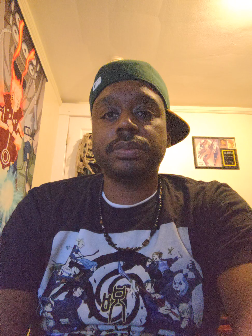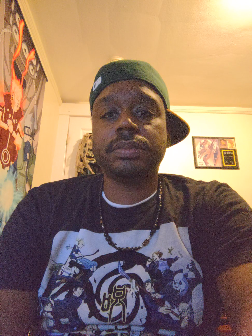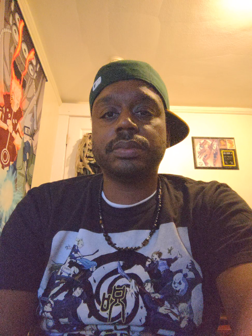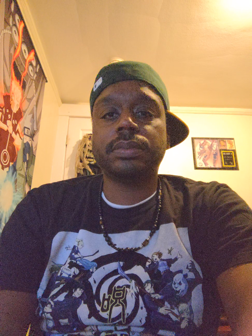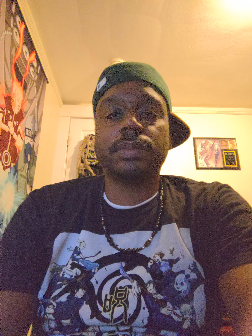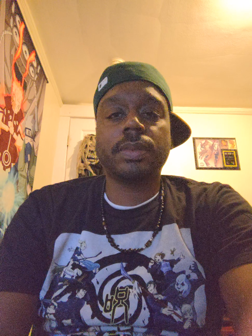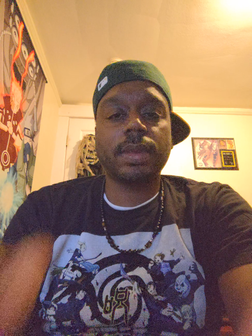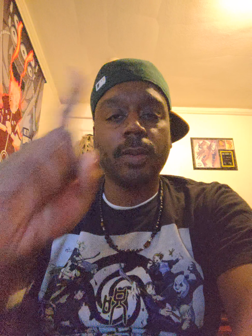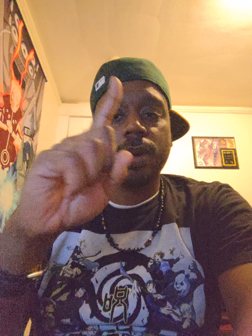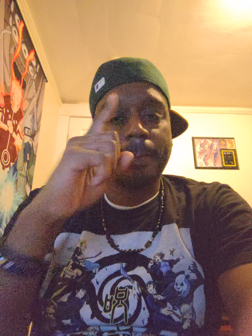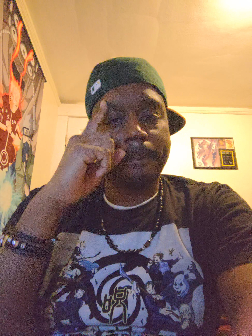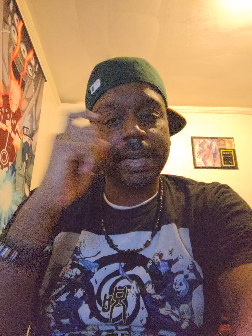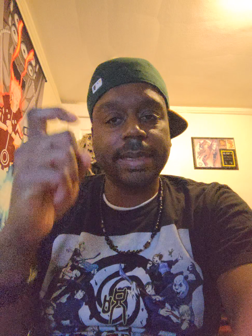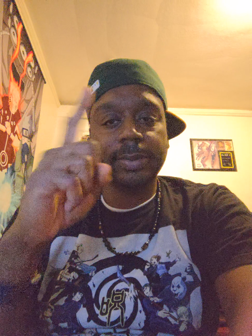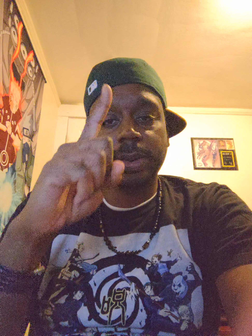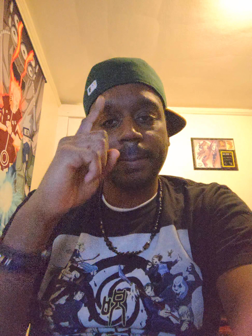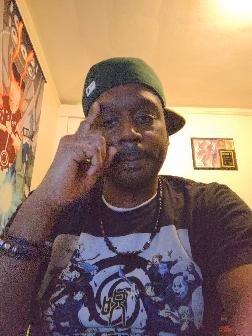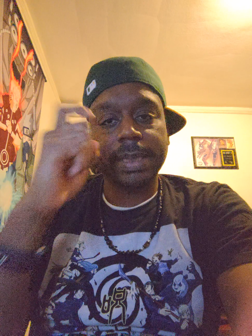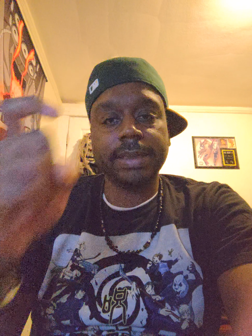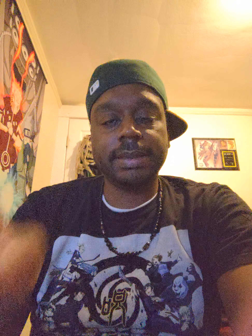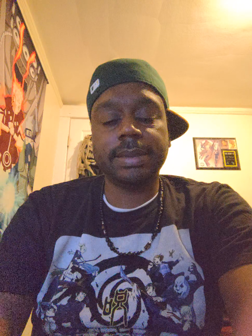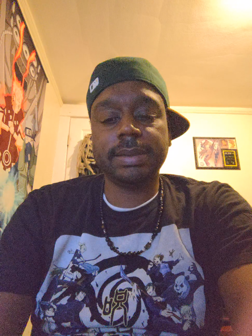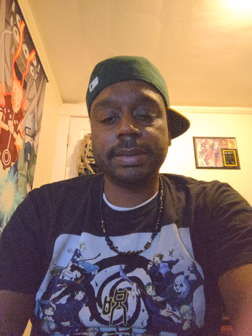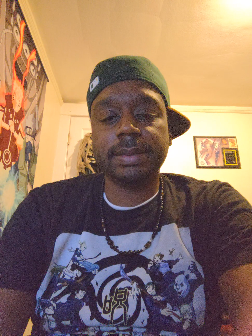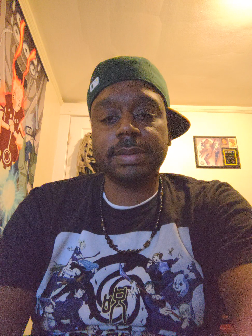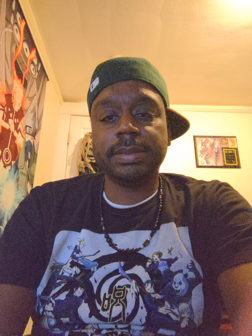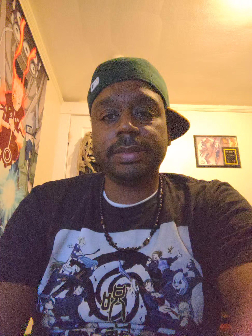penny